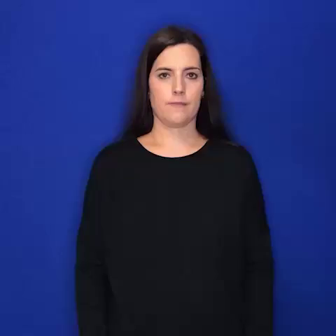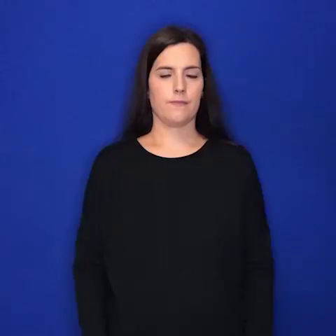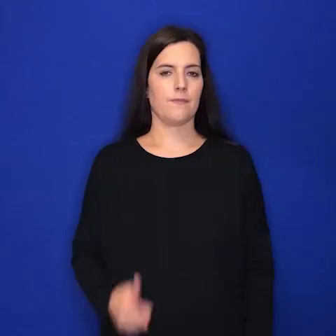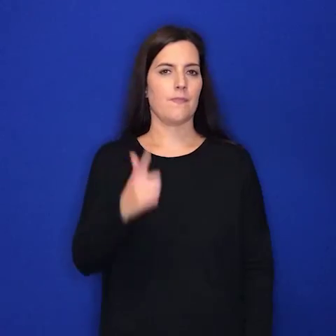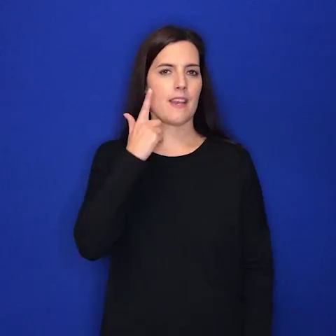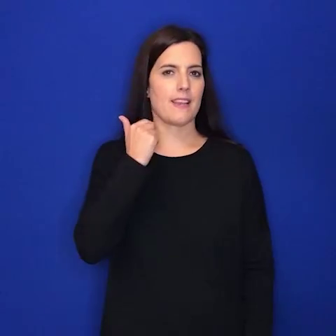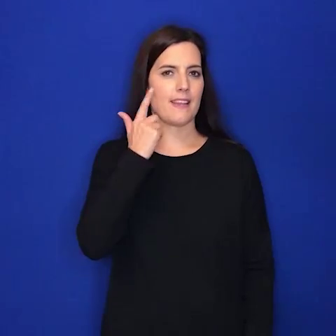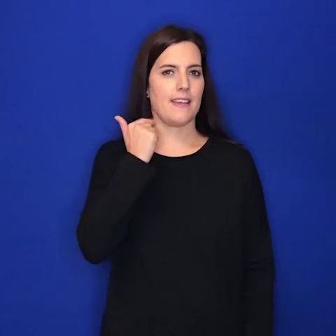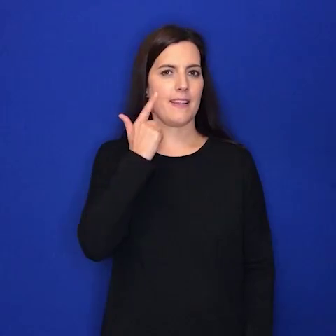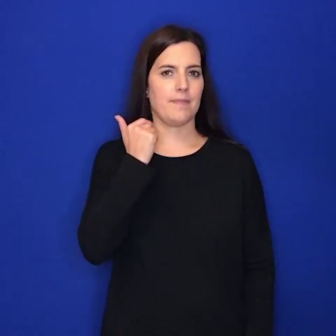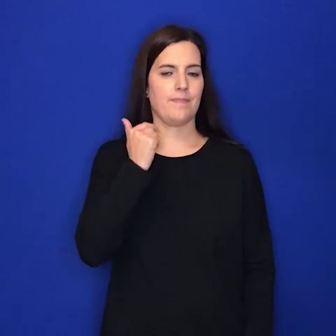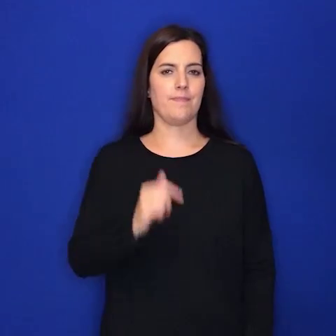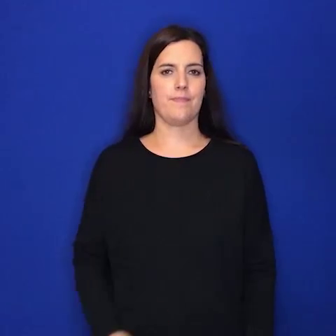costumbre